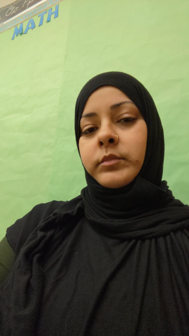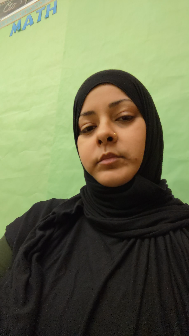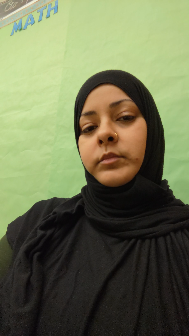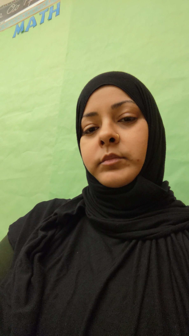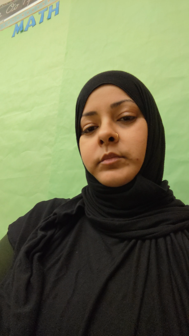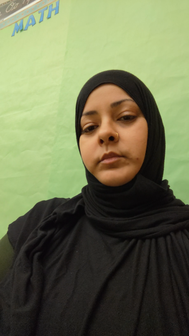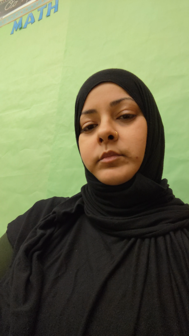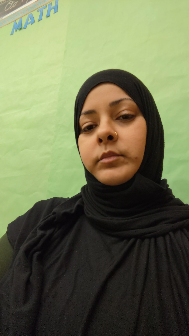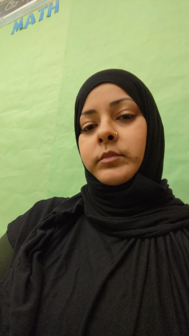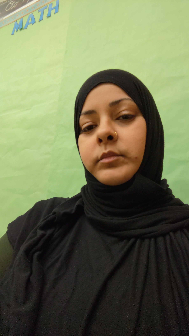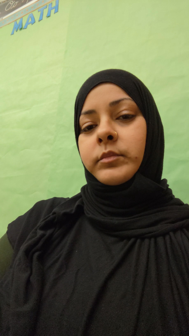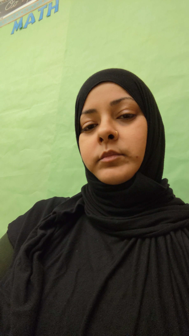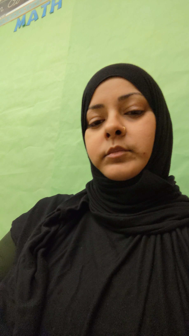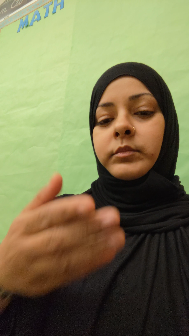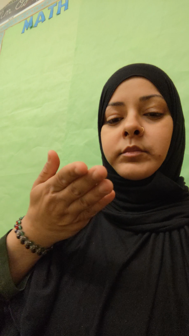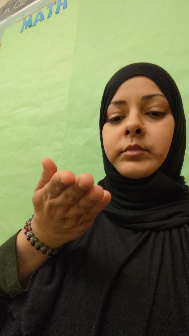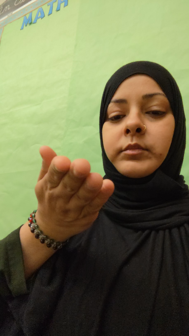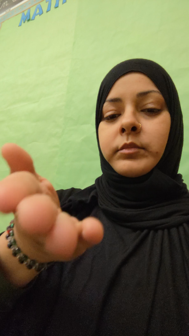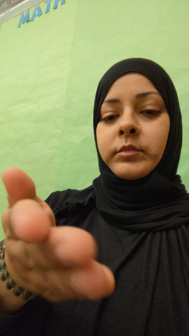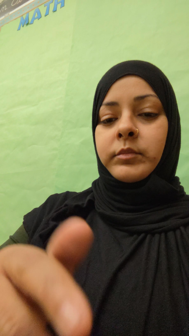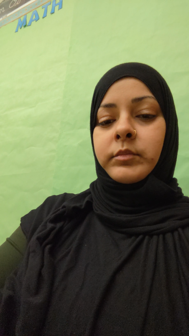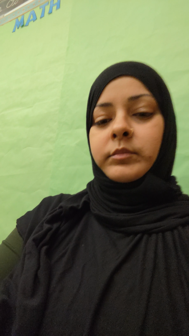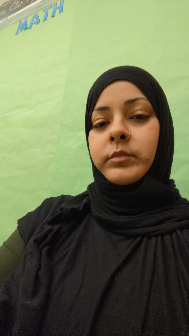oven